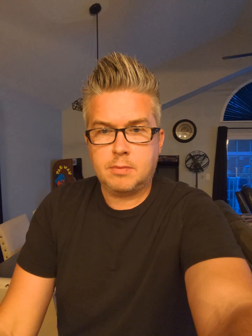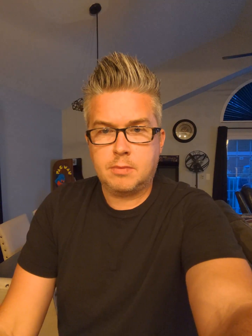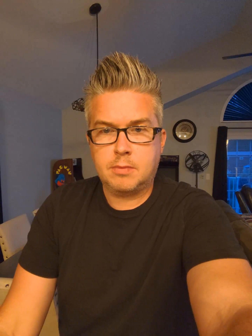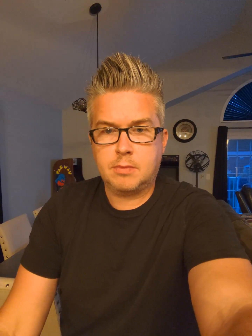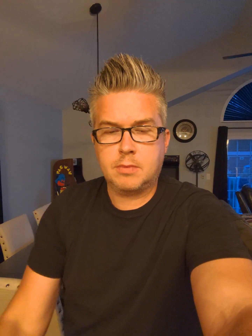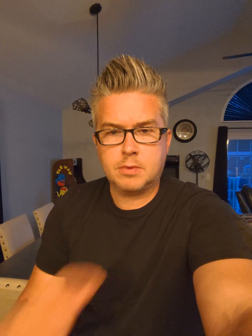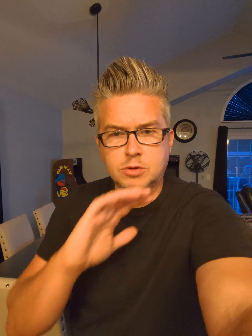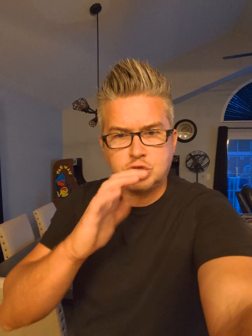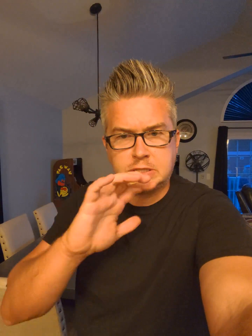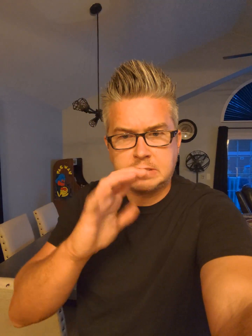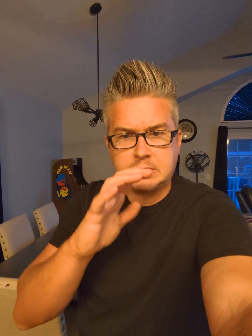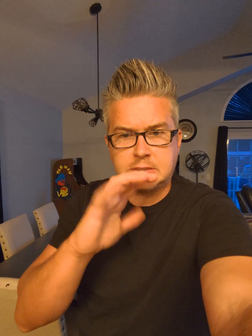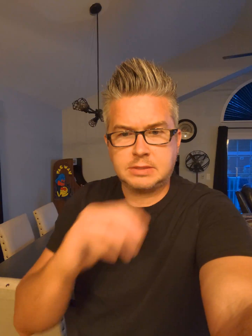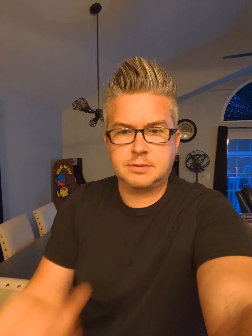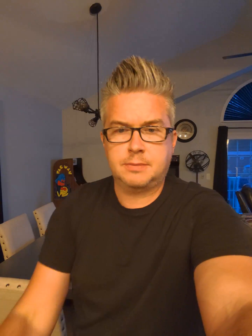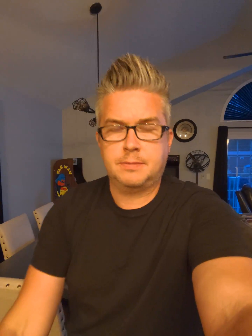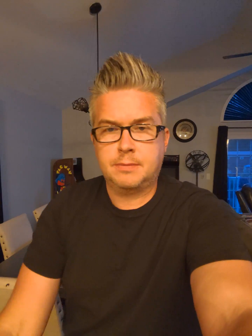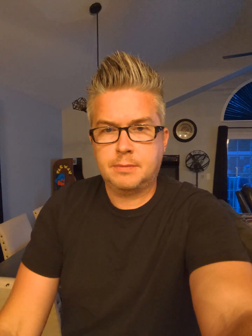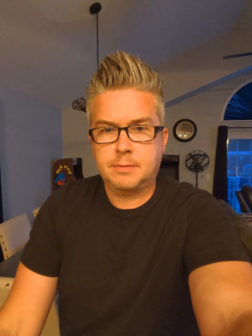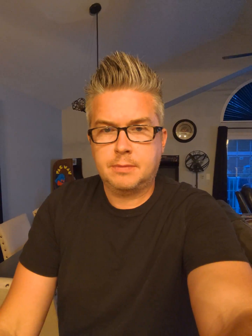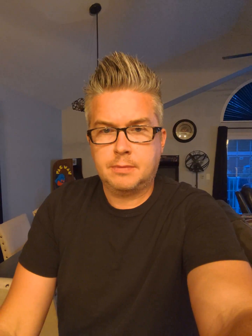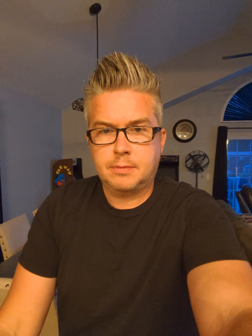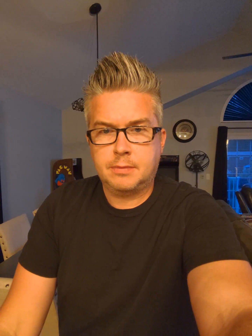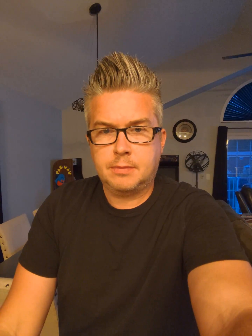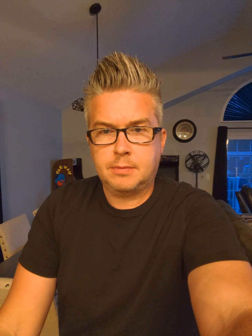cheese